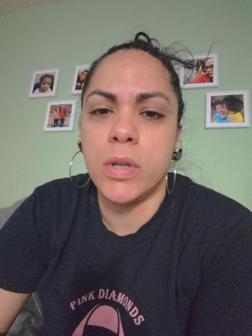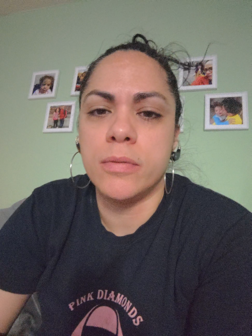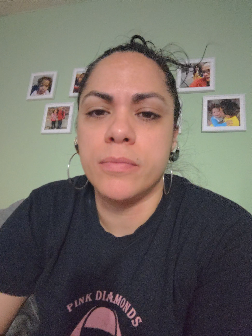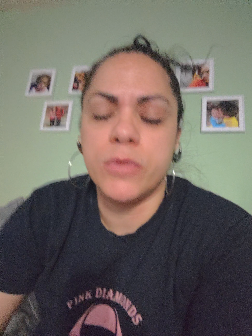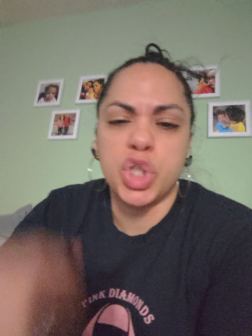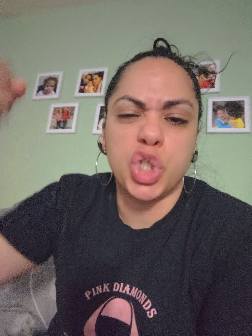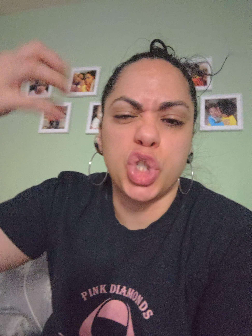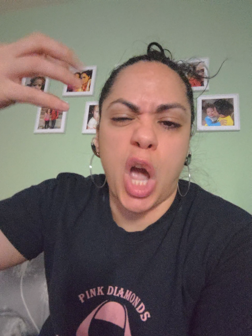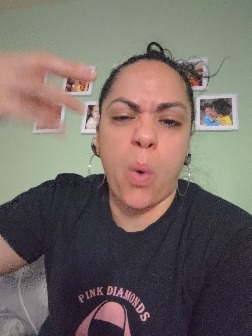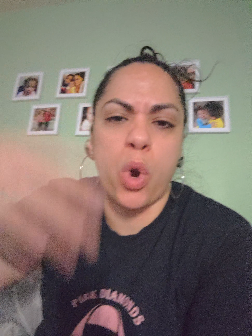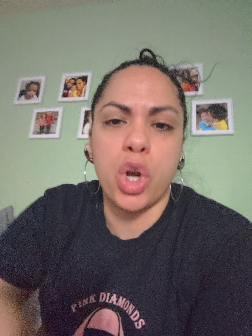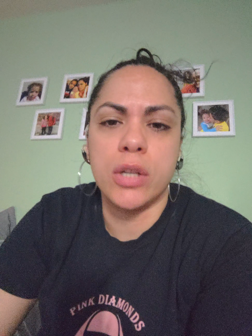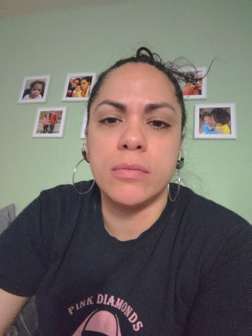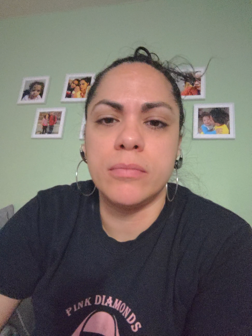shower